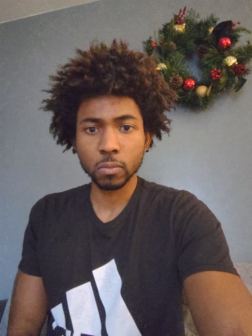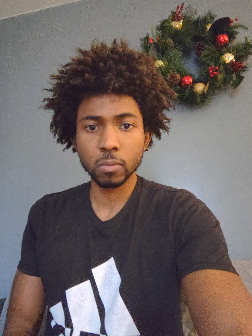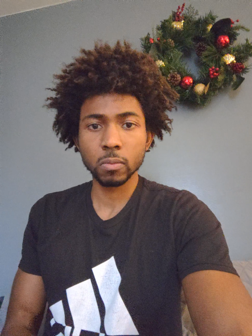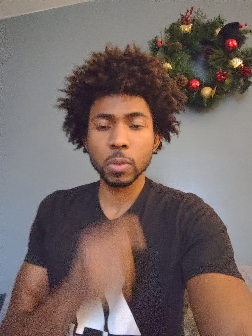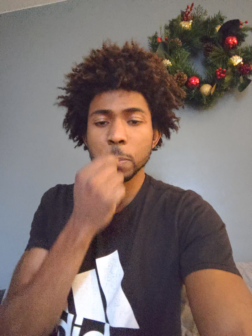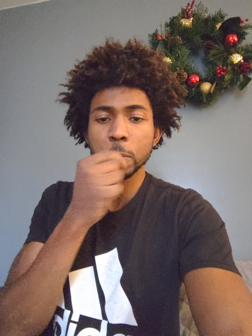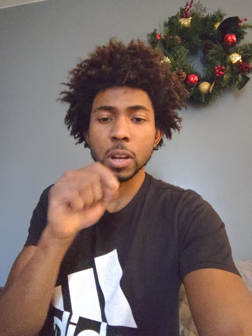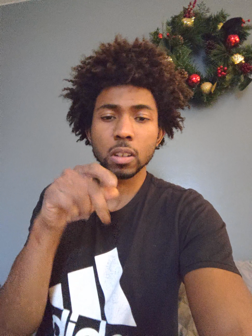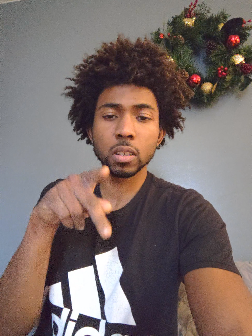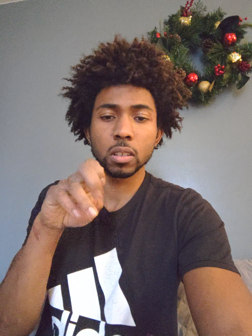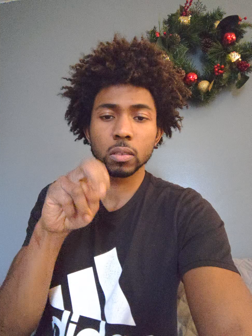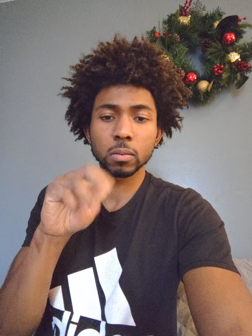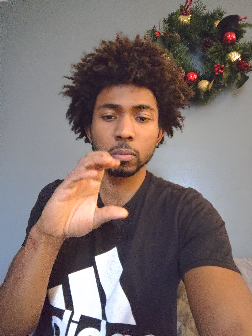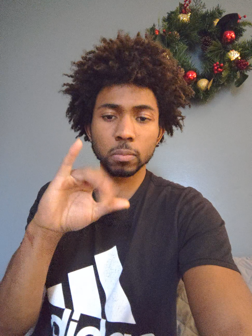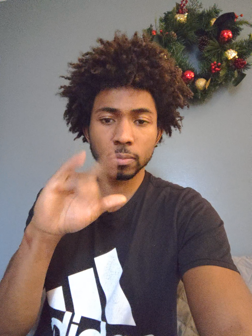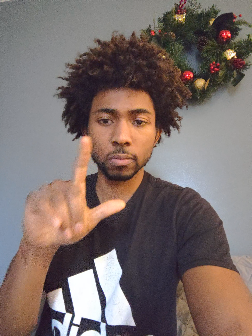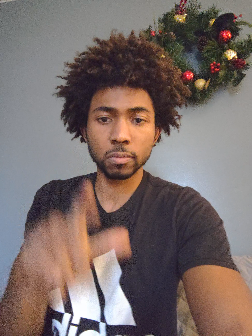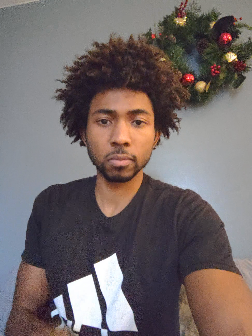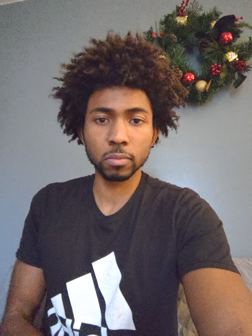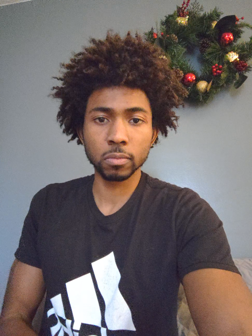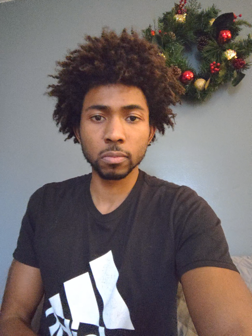pencil